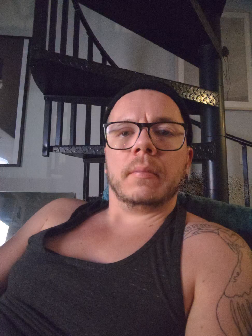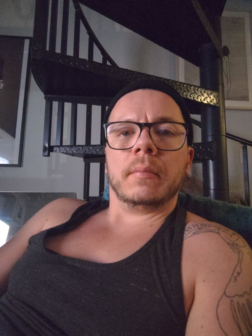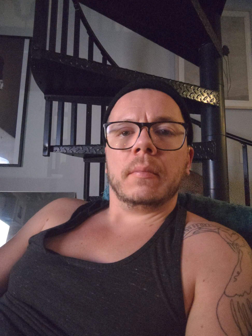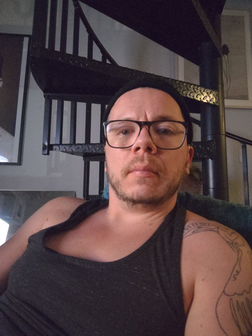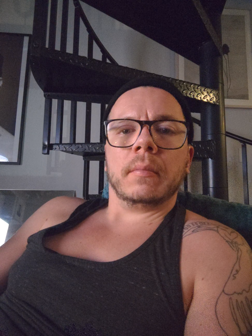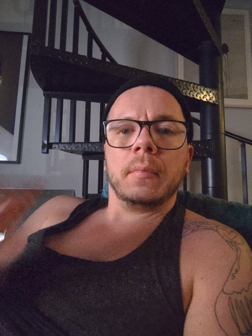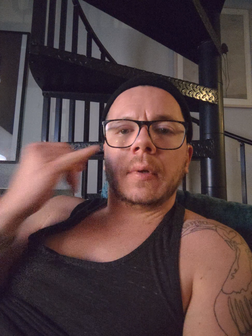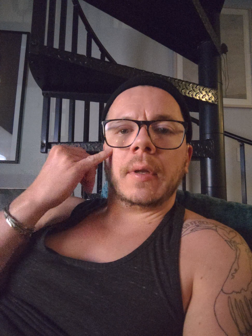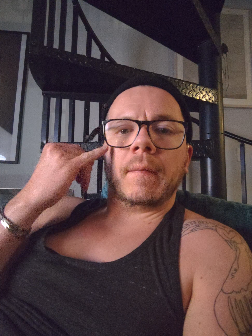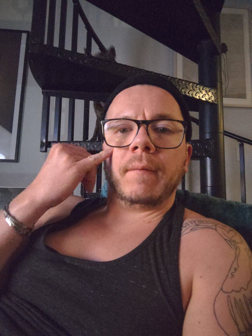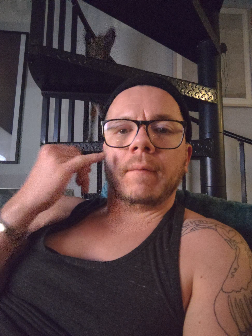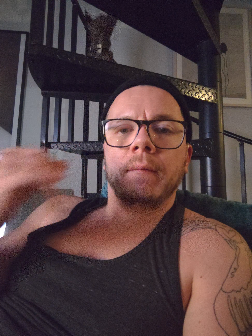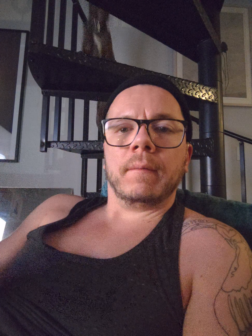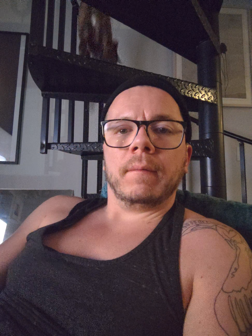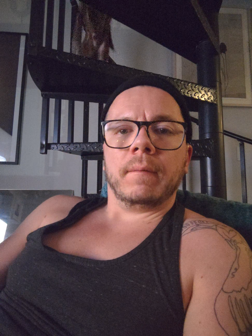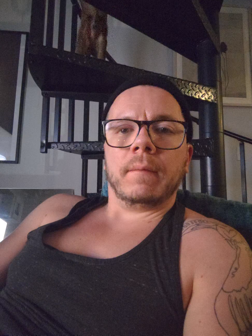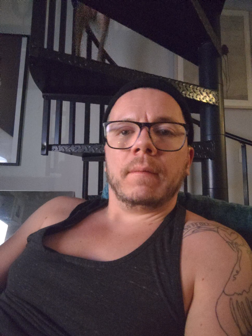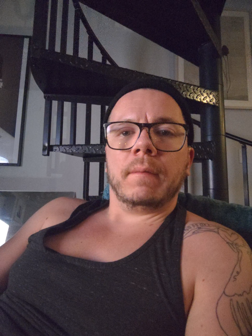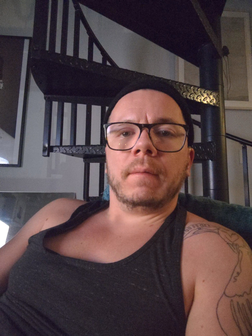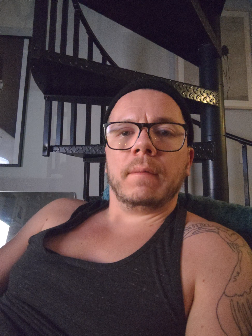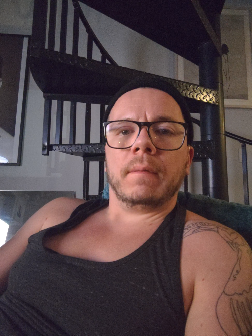if